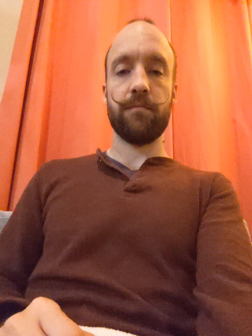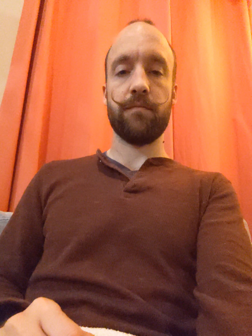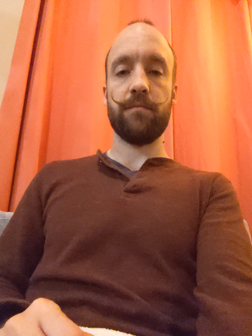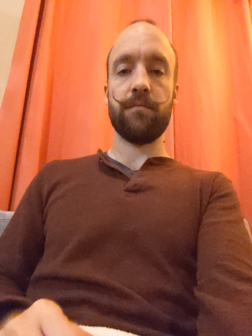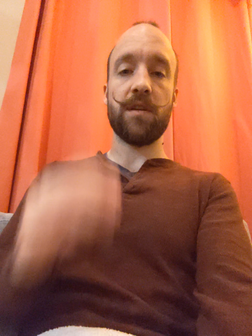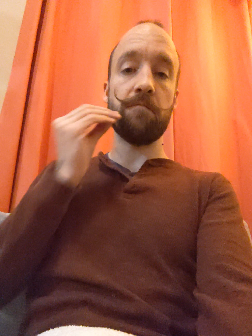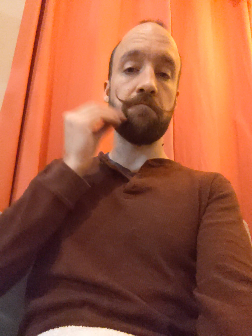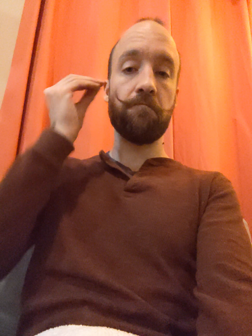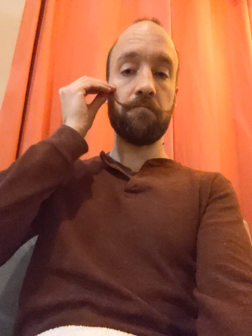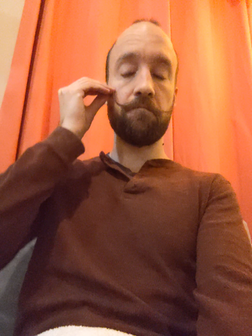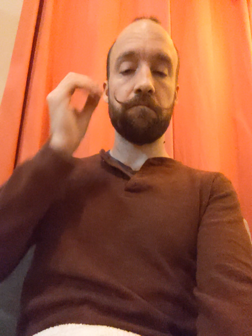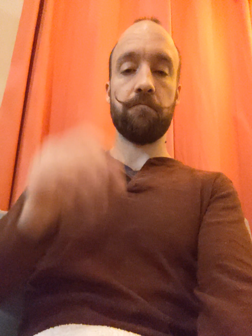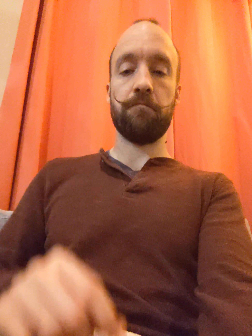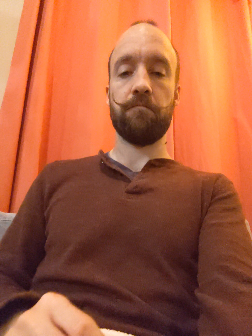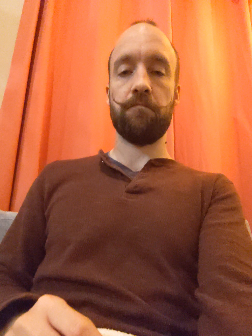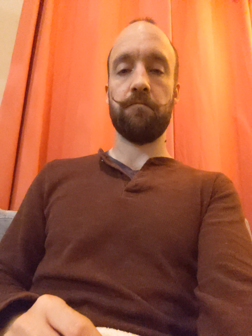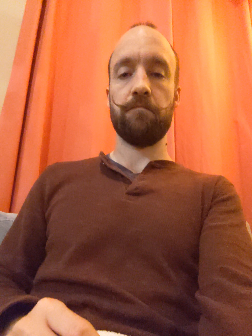home